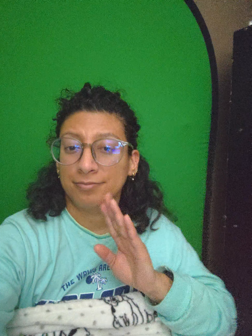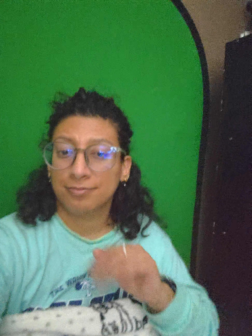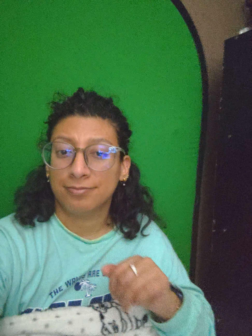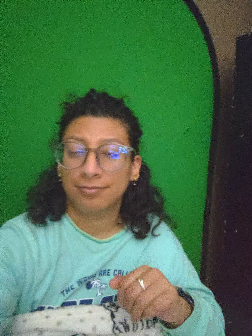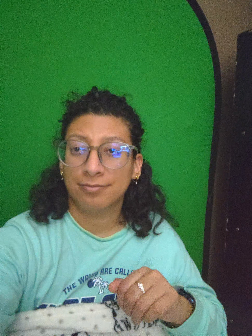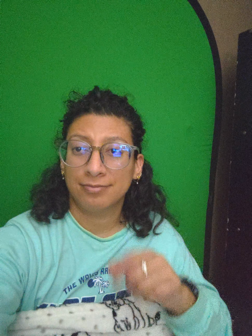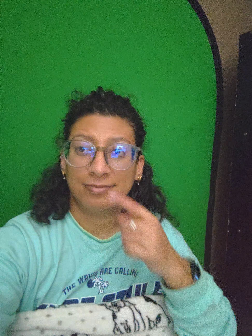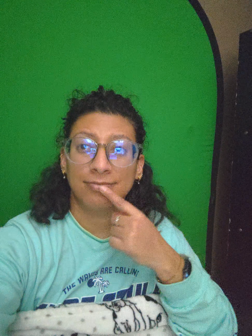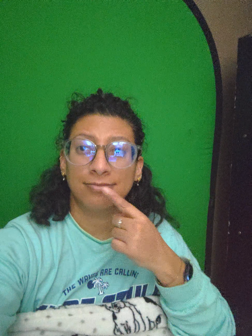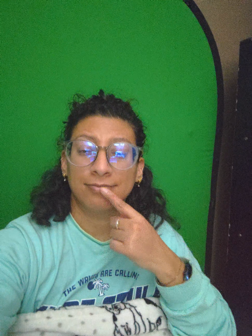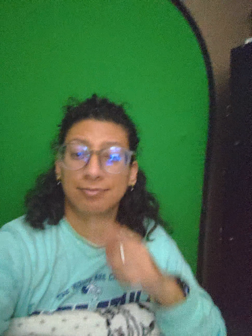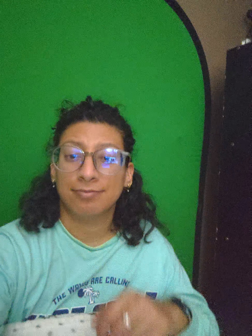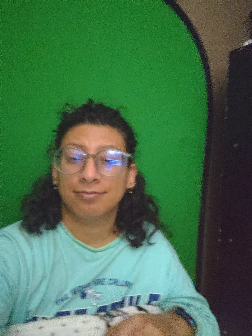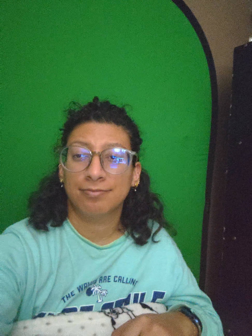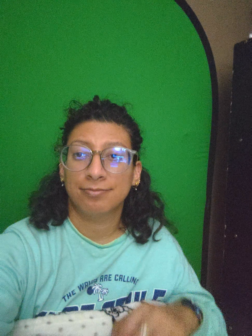lips